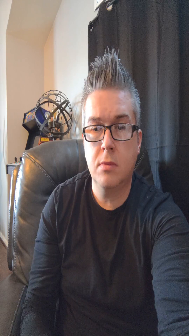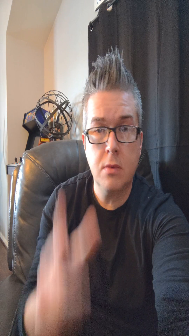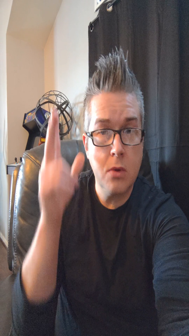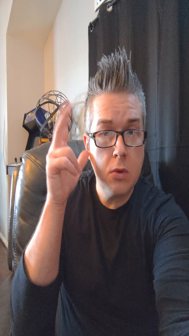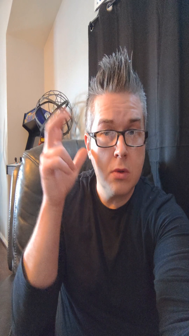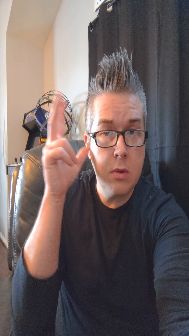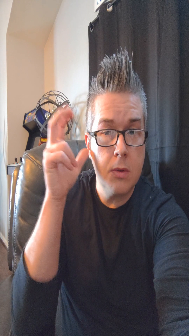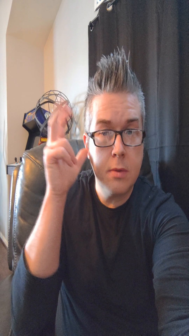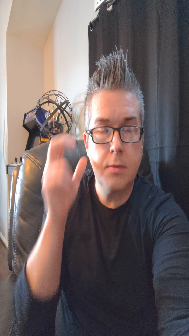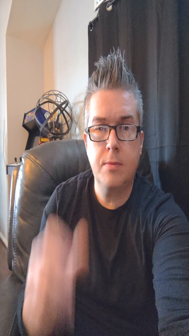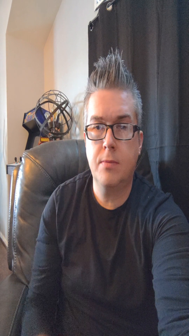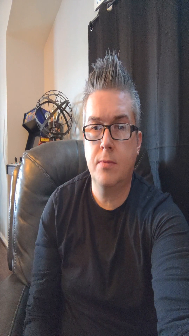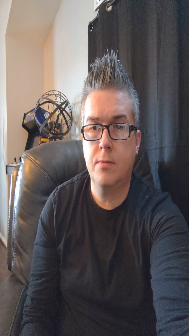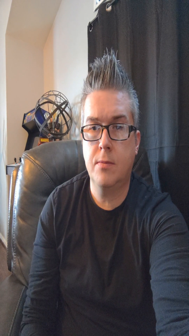hear